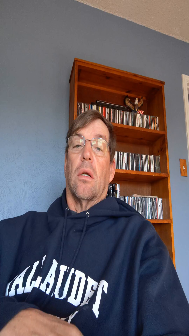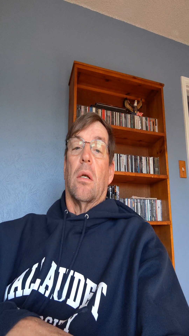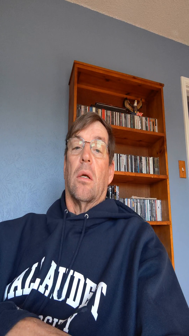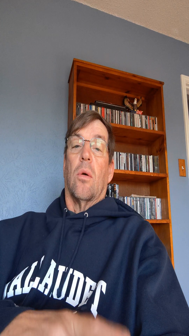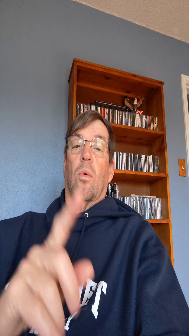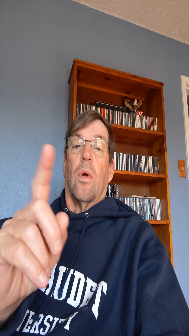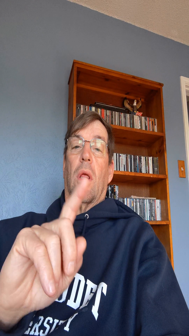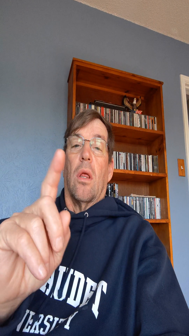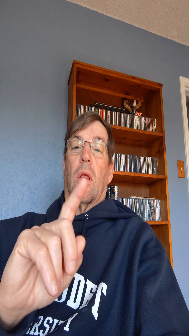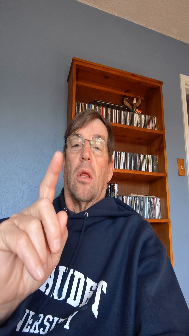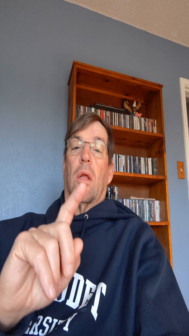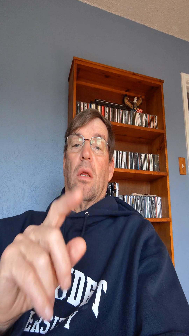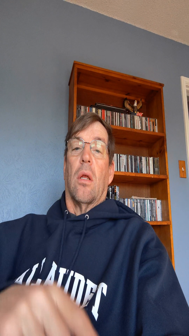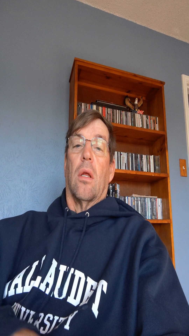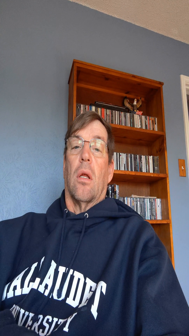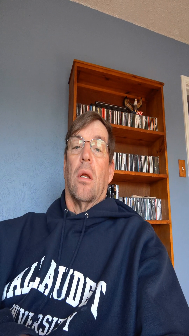where